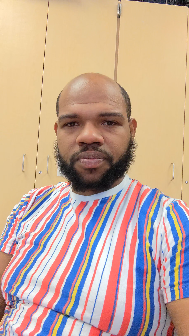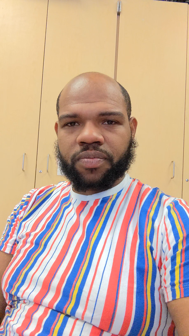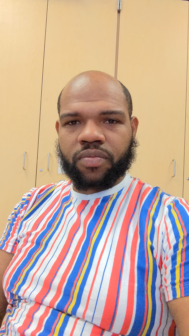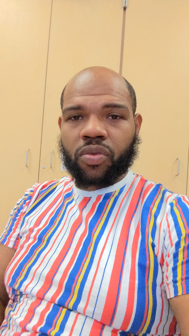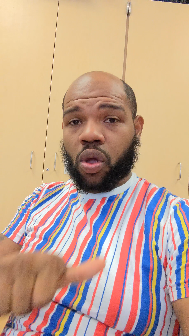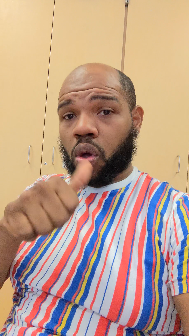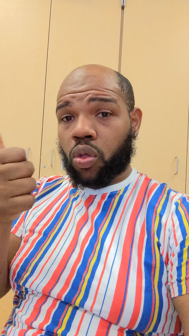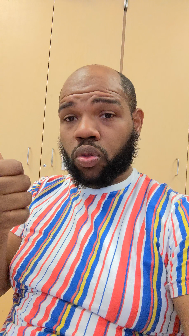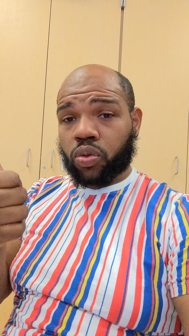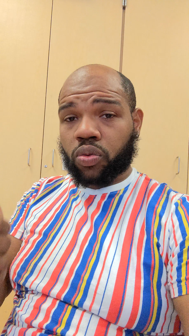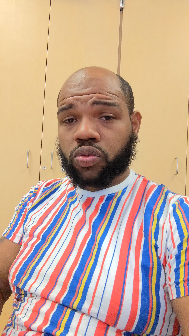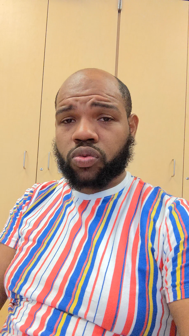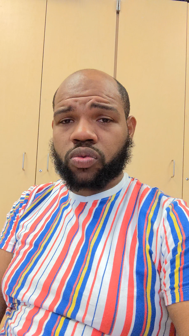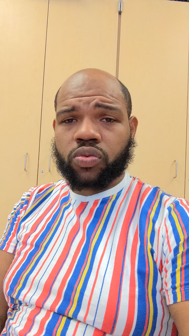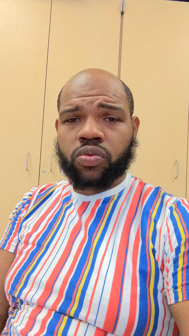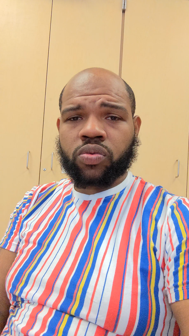other